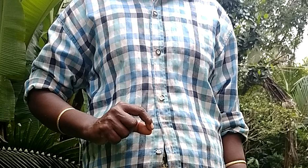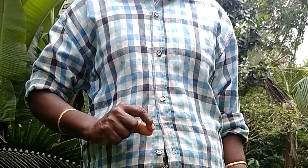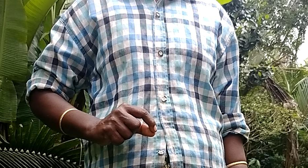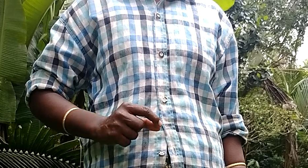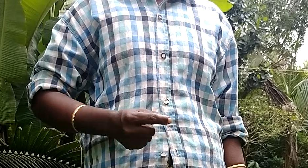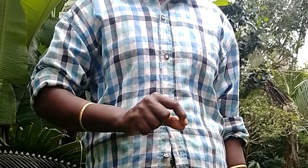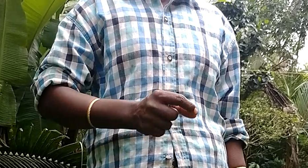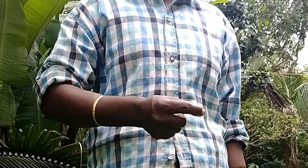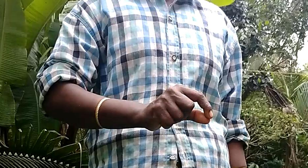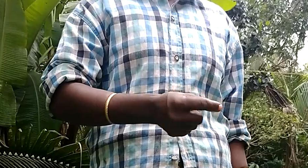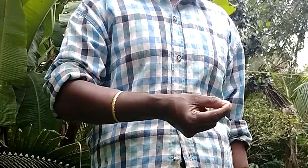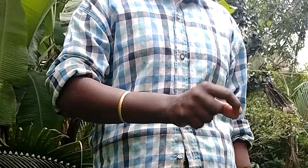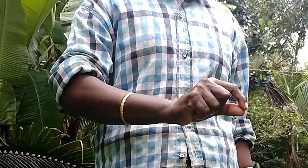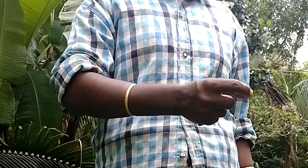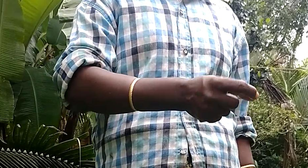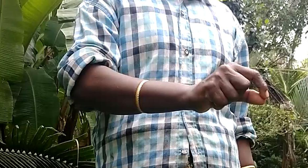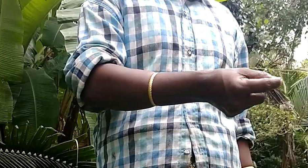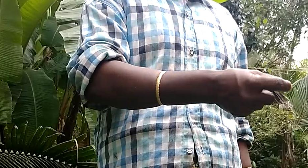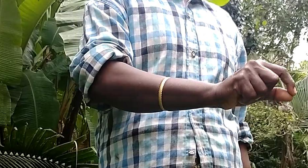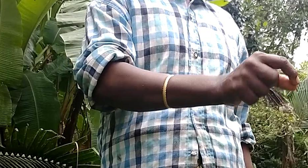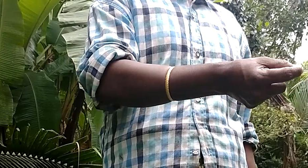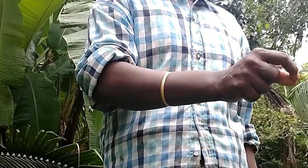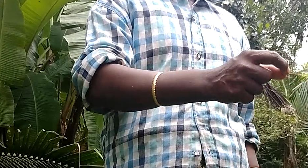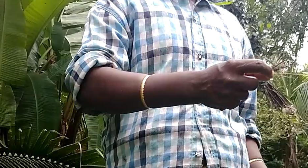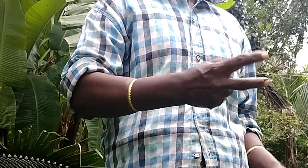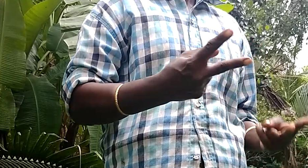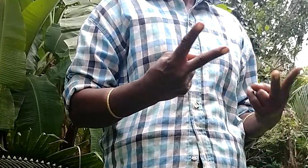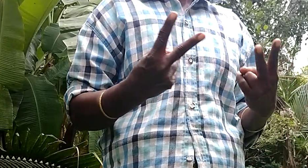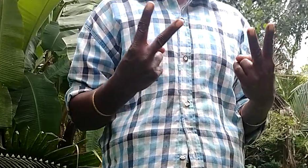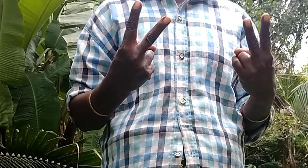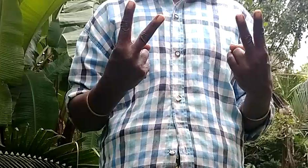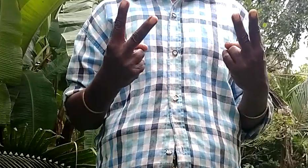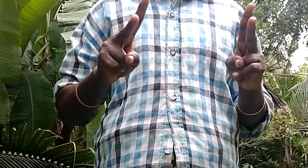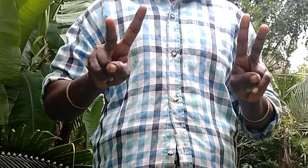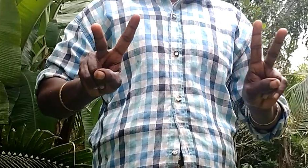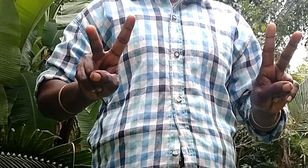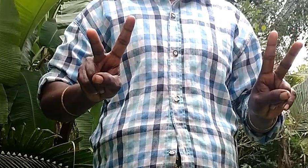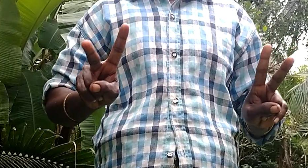Insect